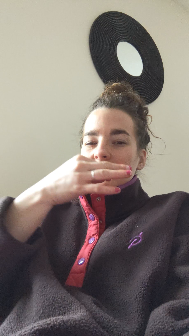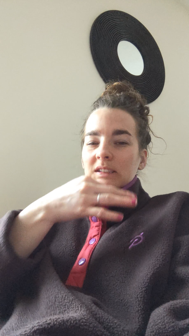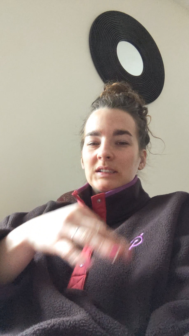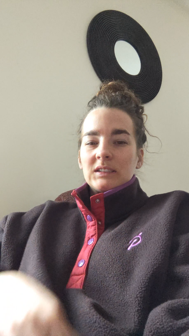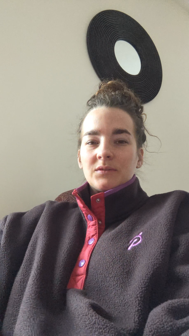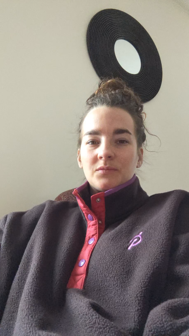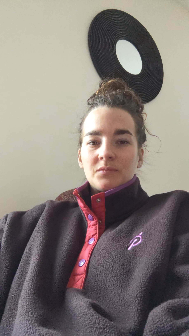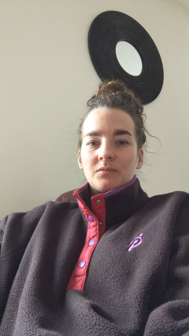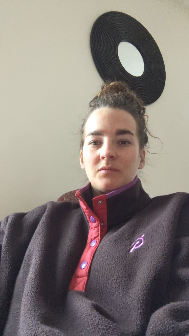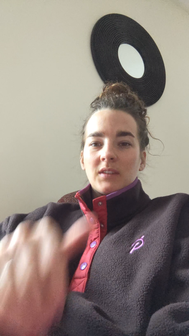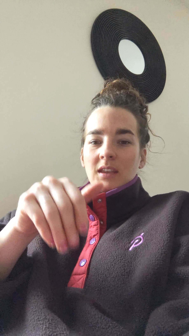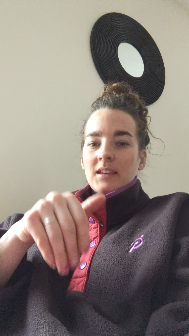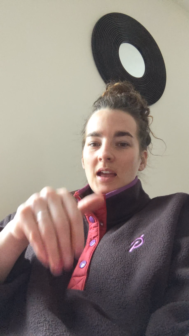night night